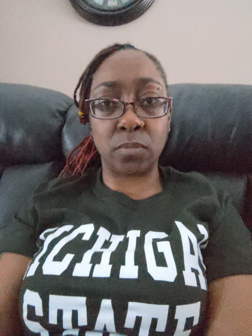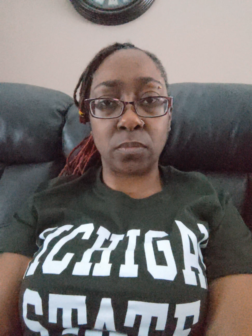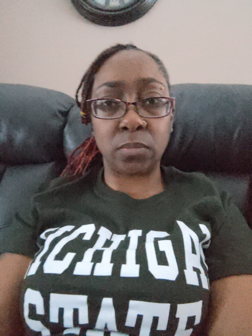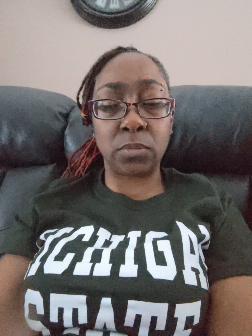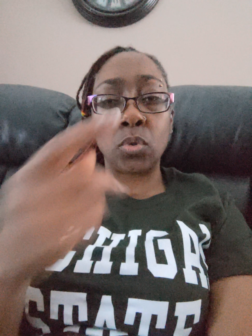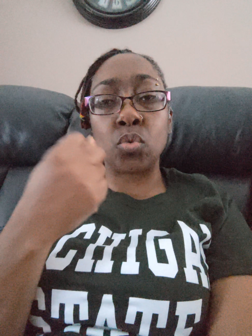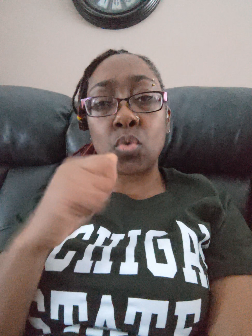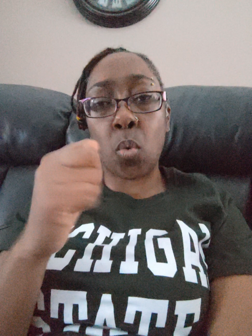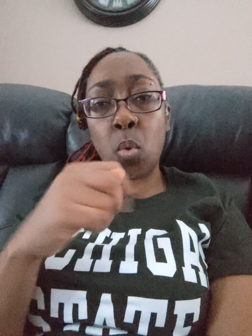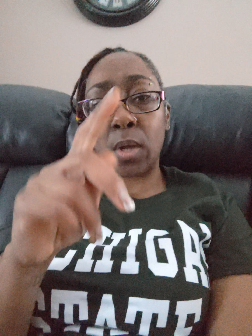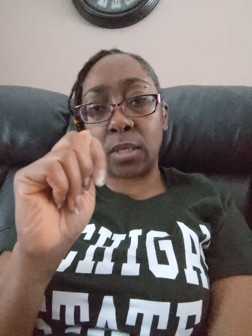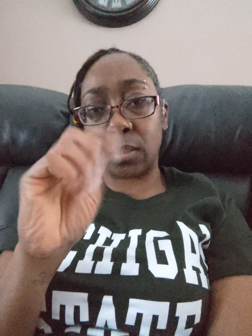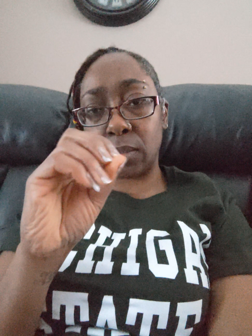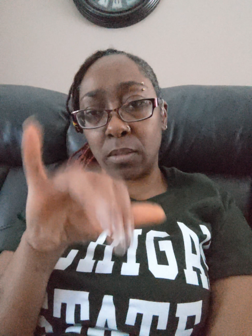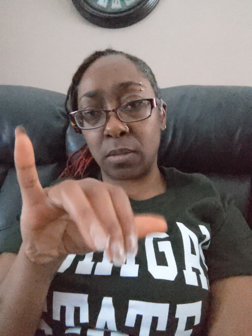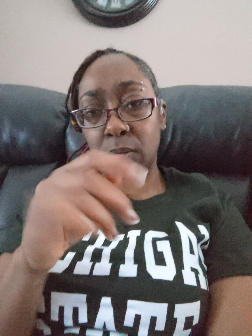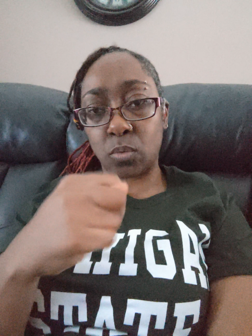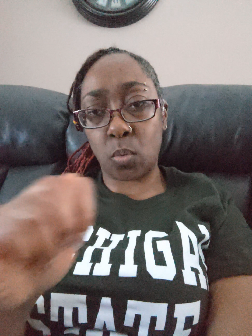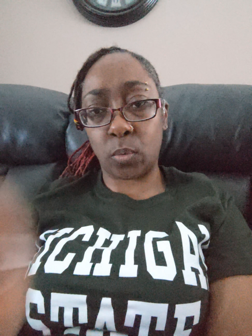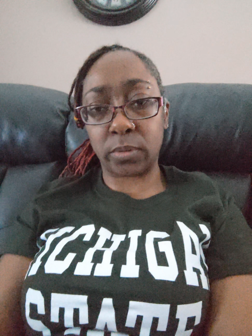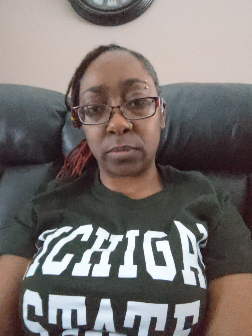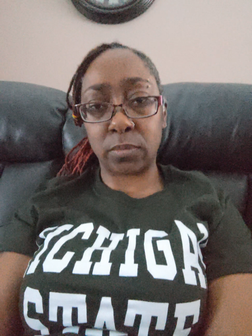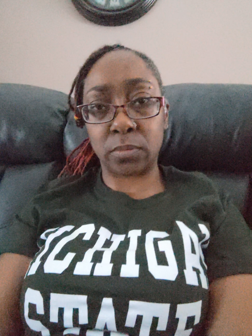toy